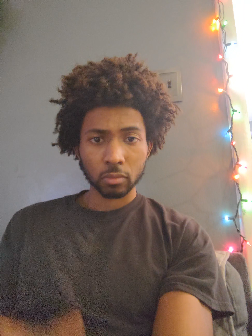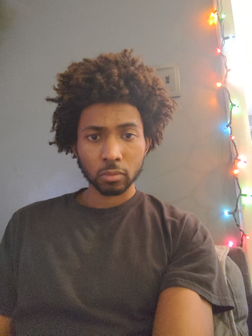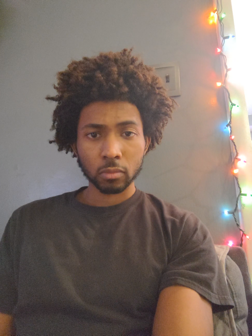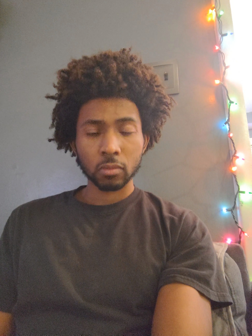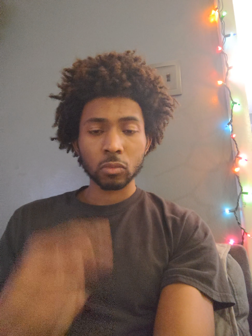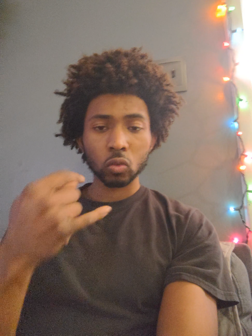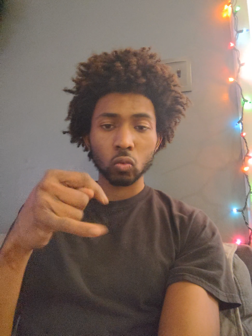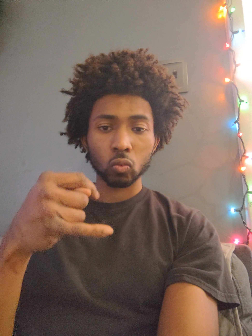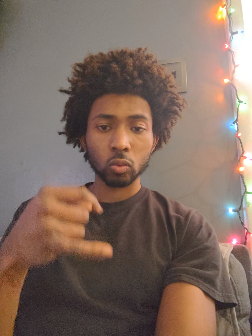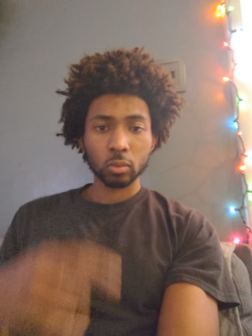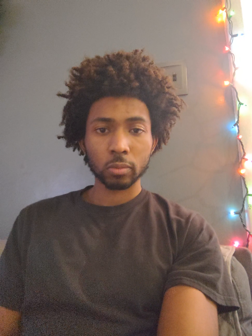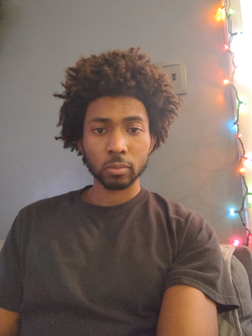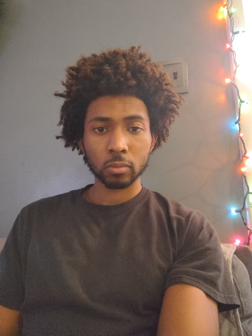toy